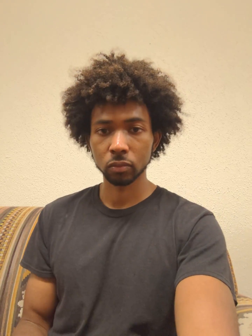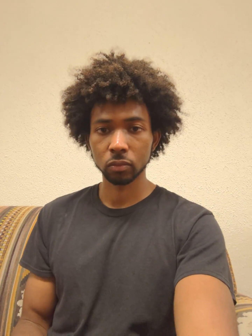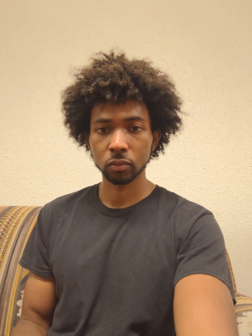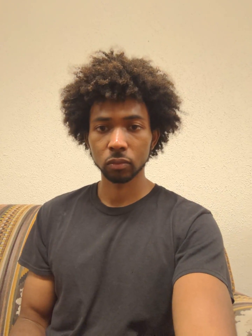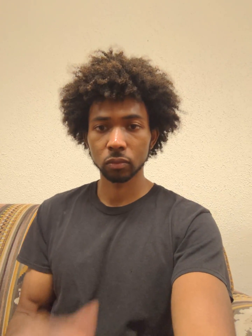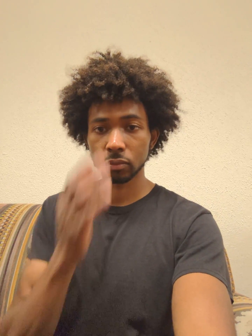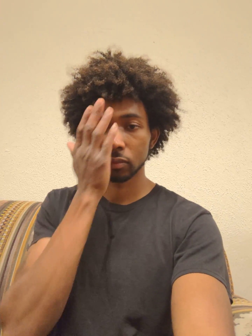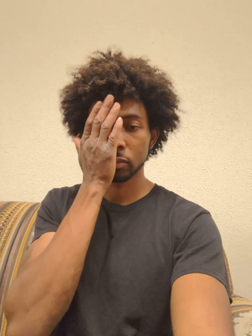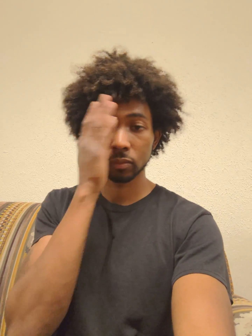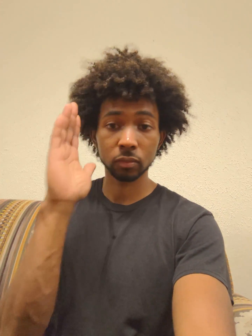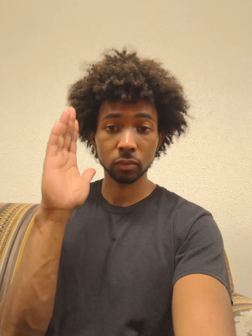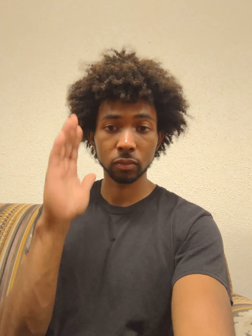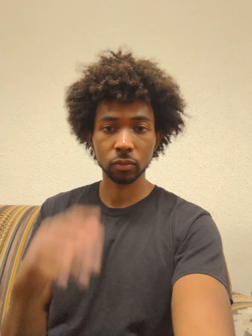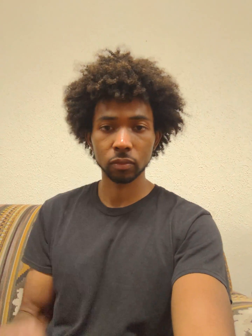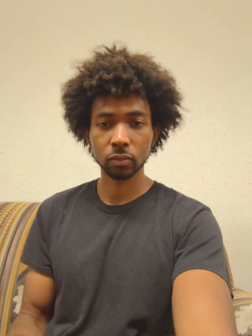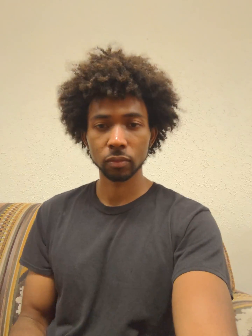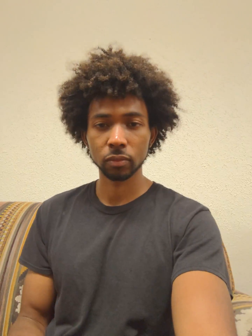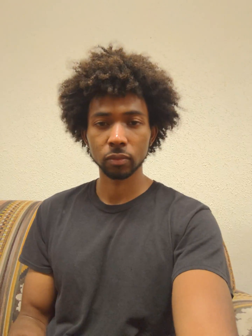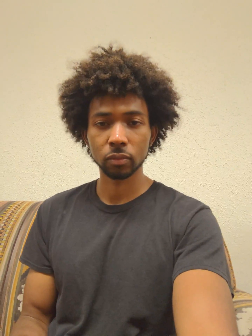peekaboo